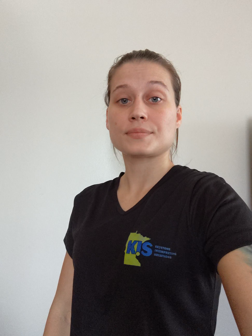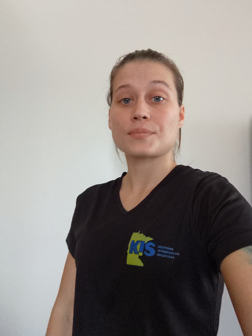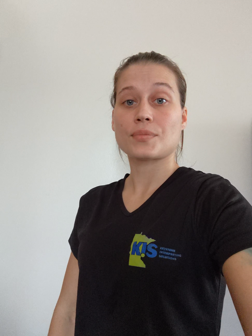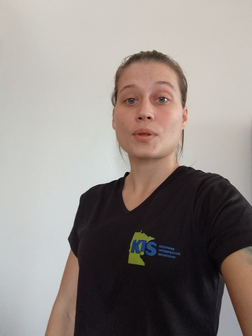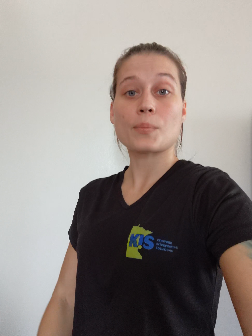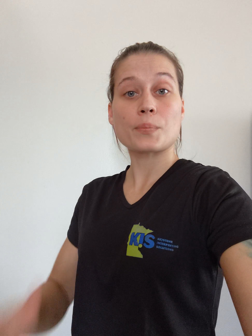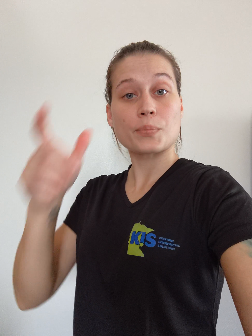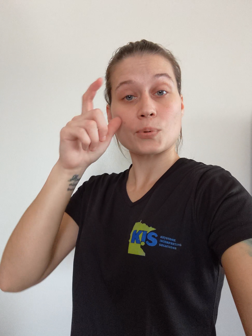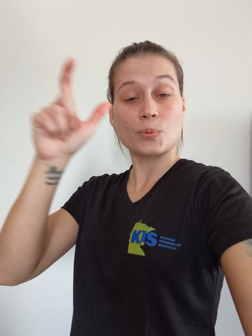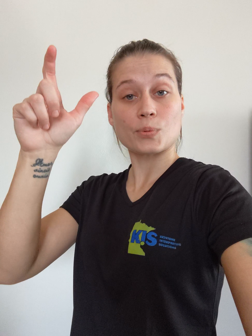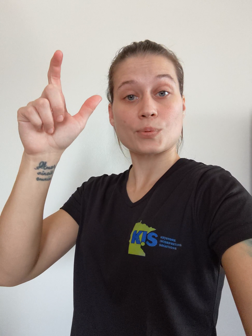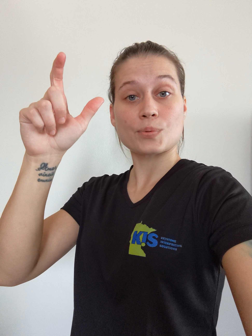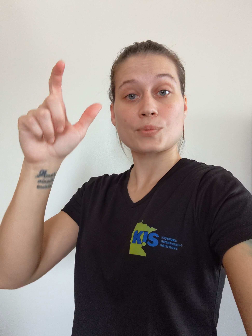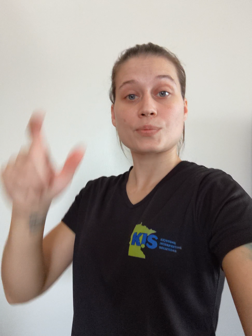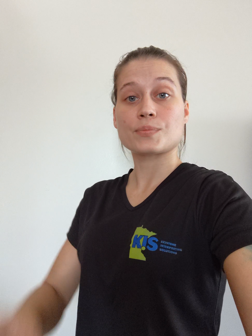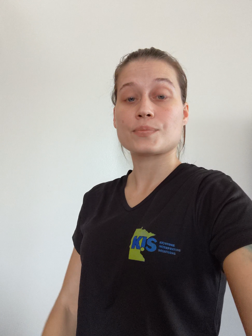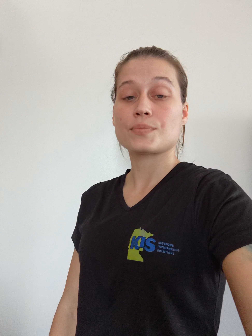moon